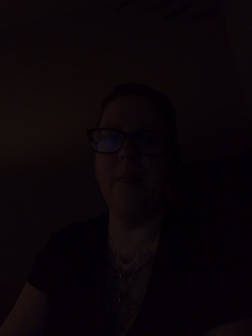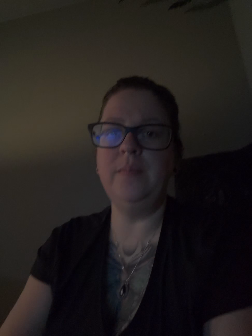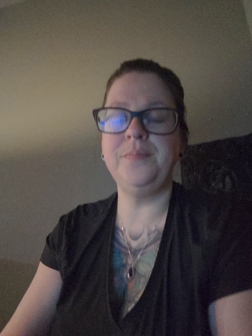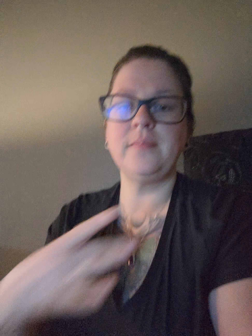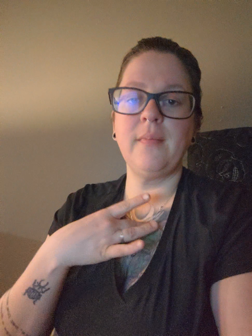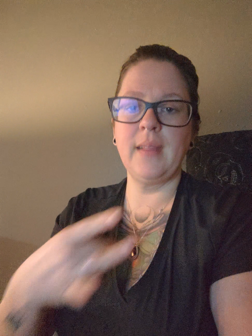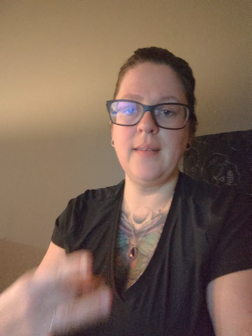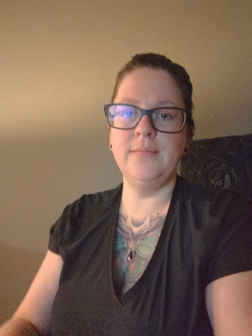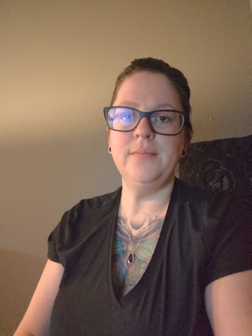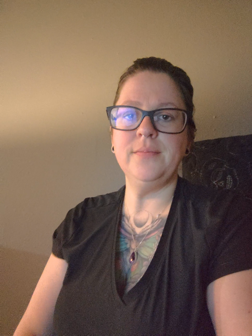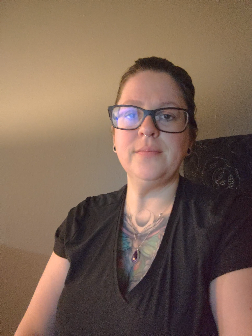like